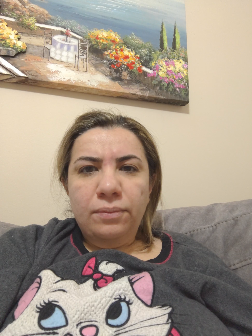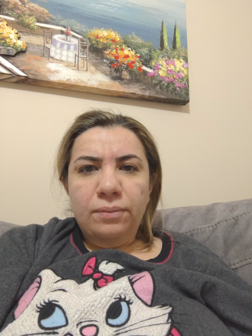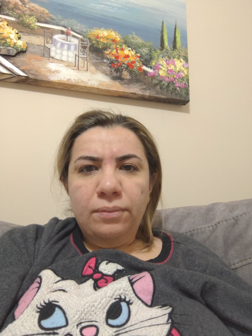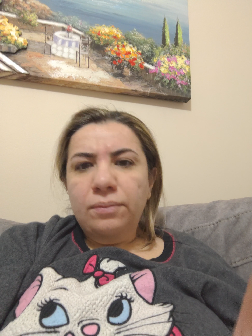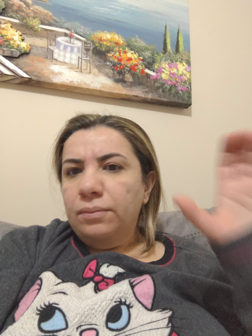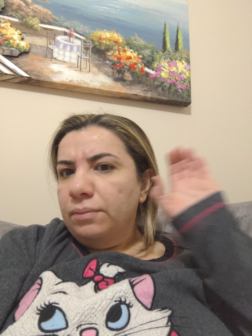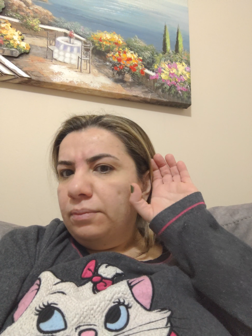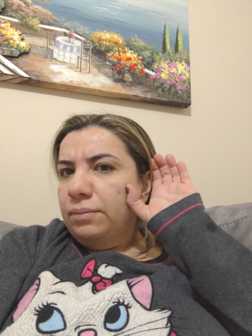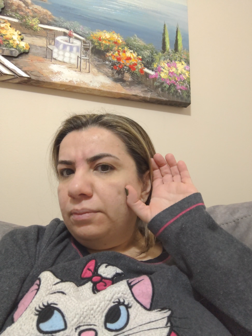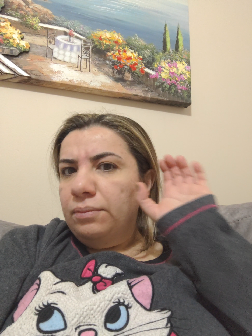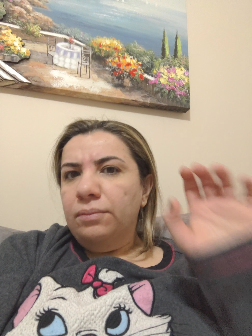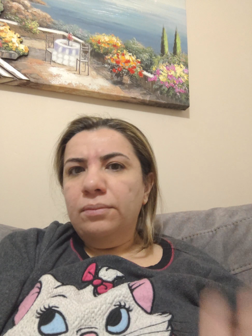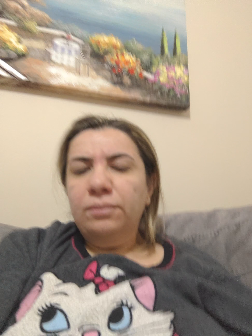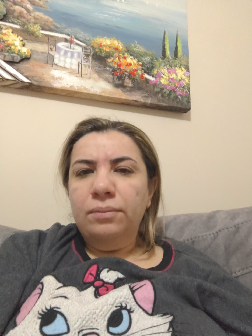listen